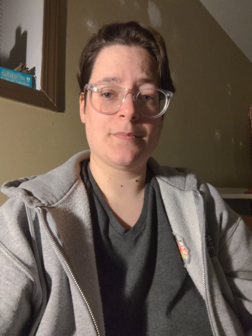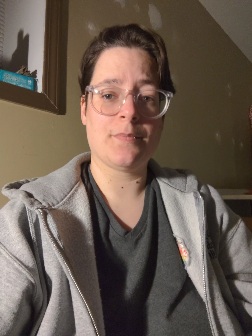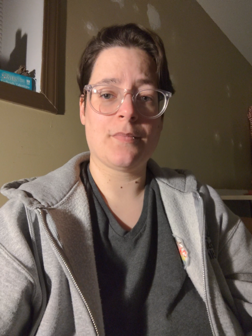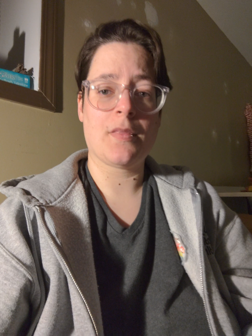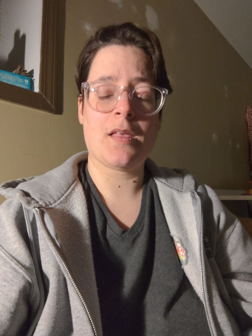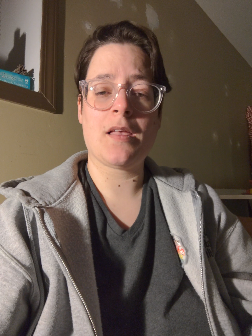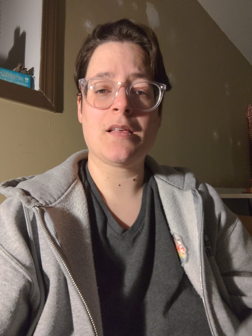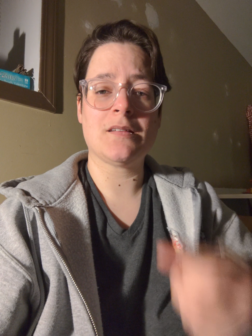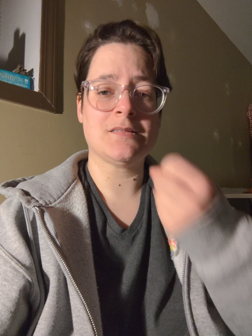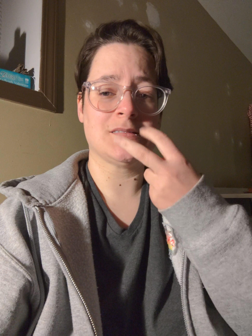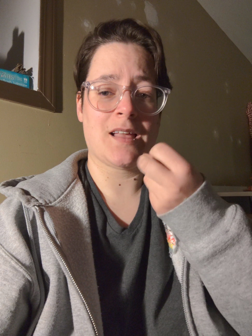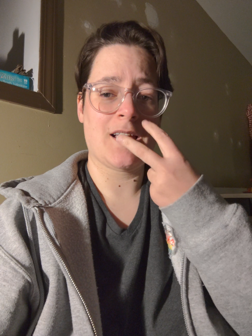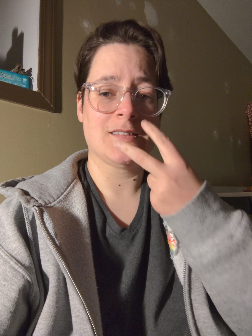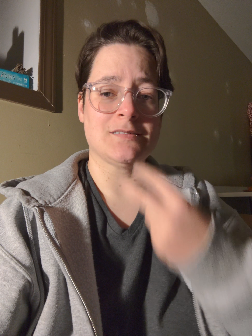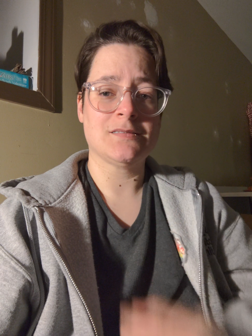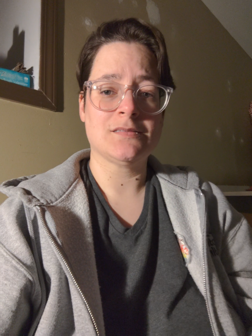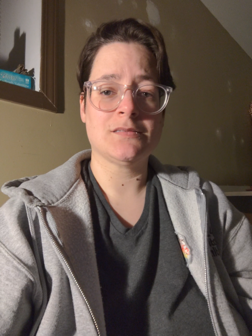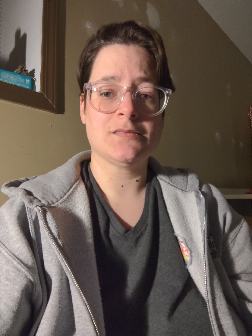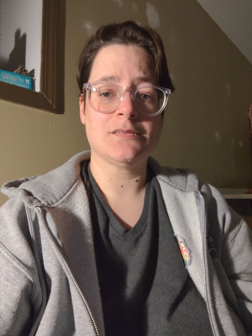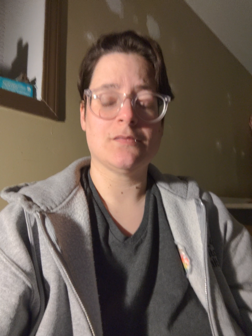snack